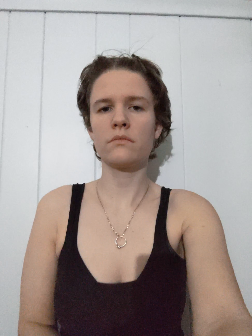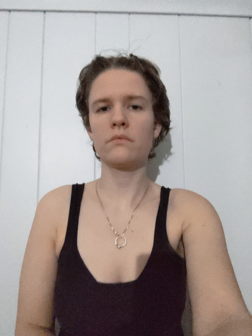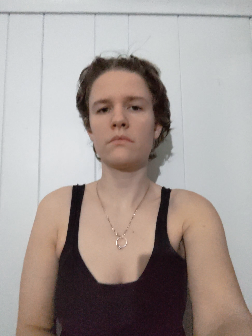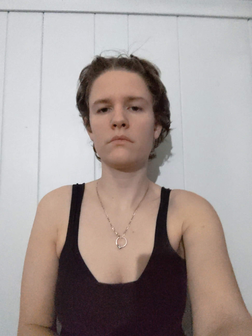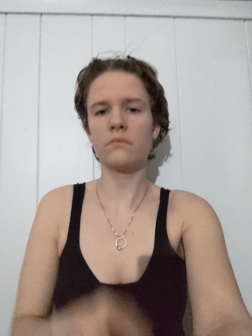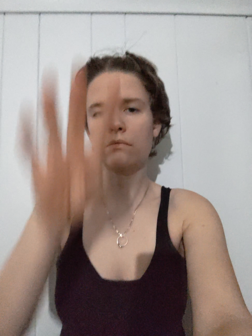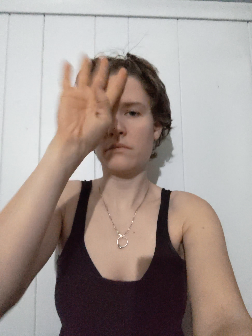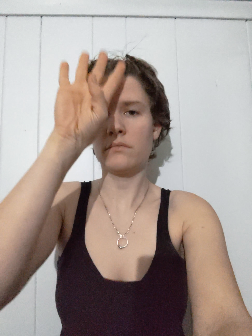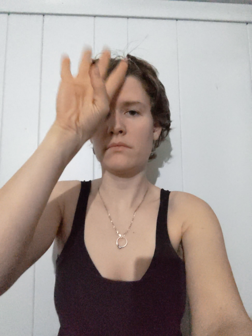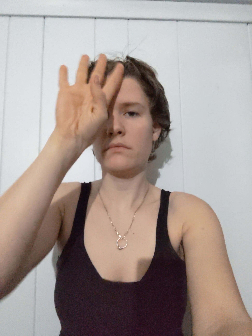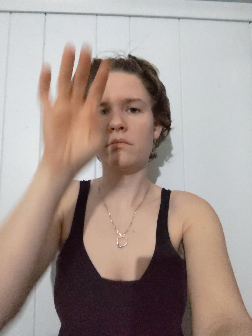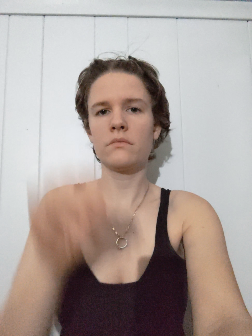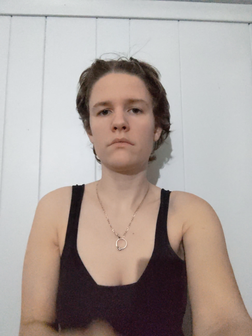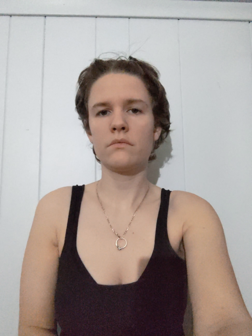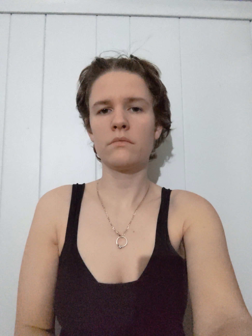fireman